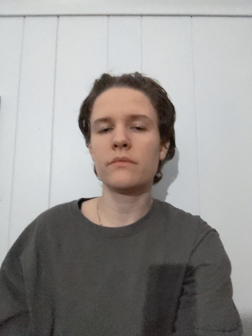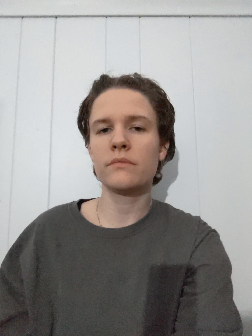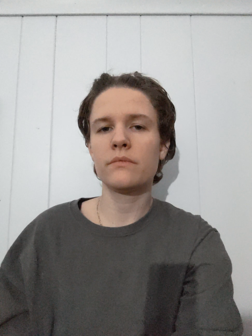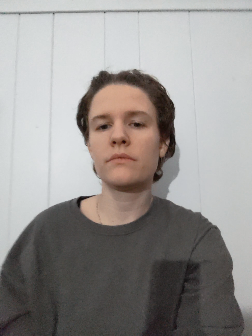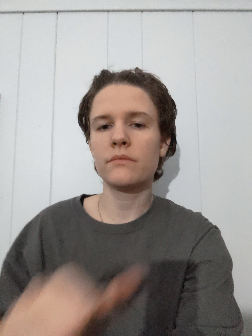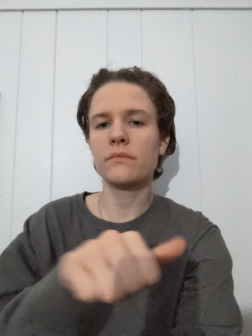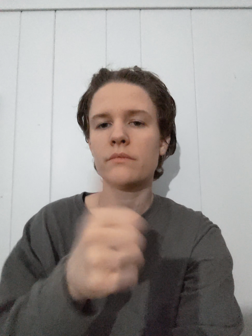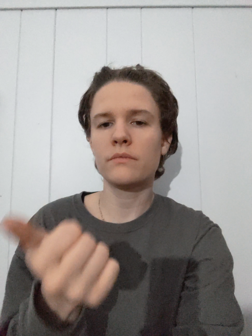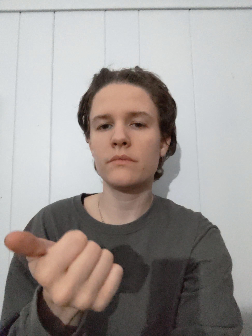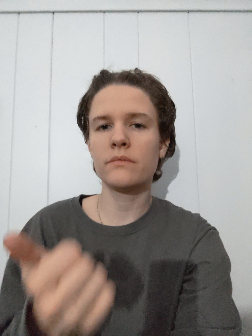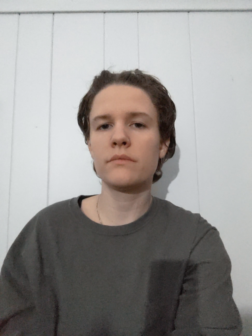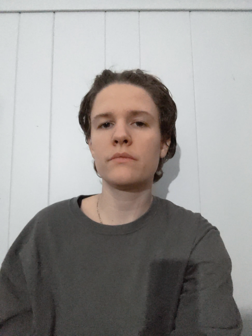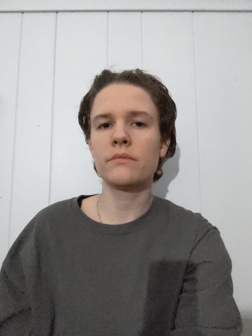another